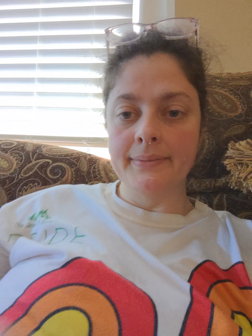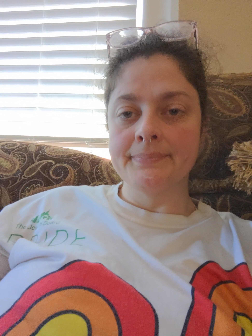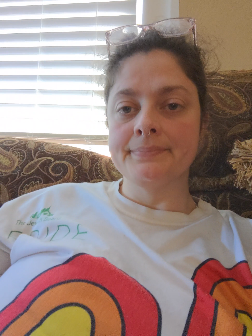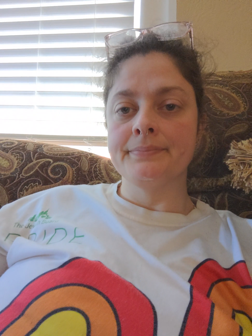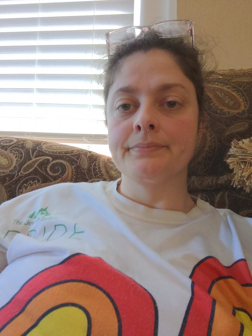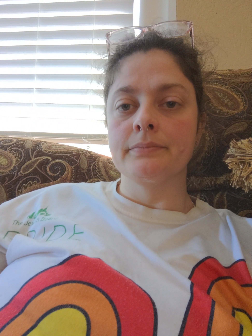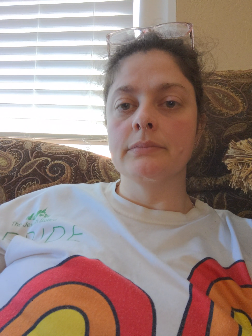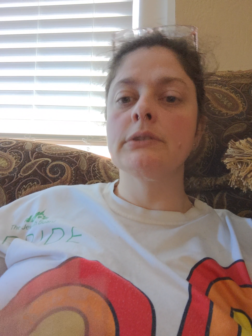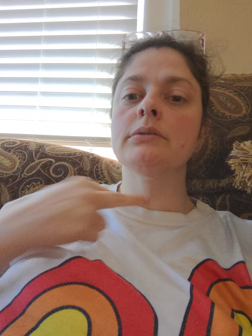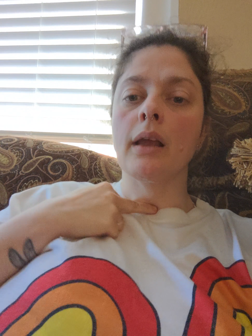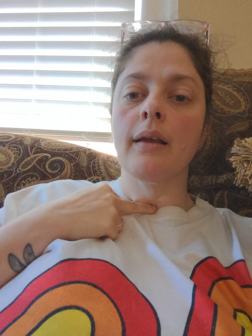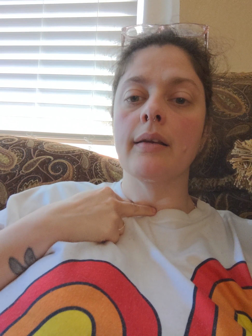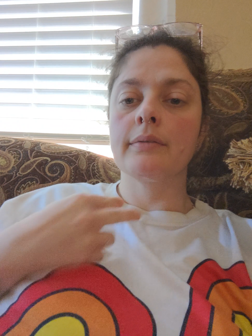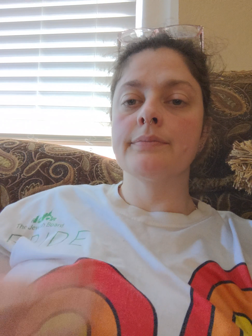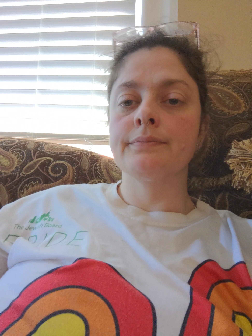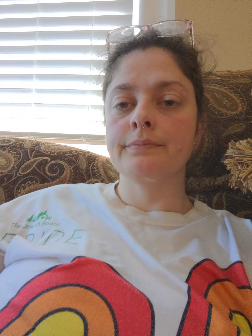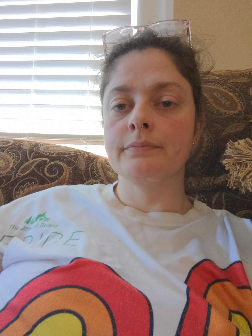stuck